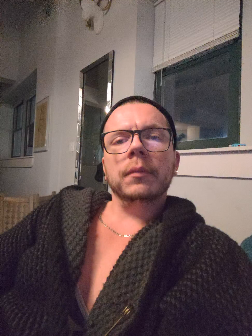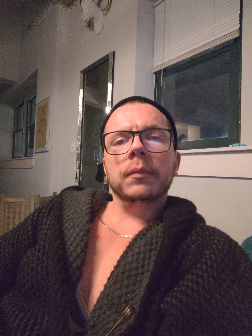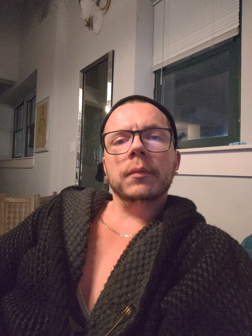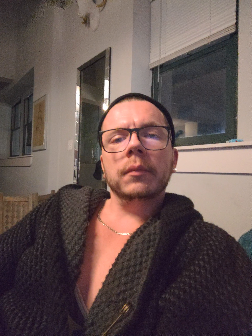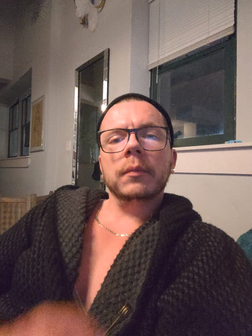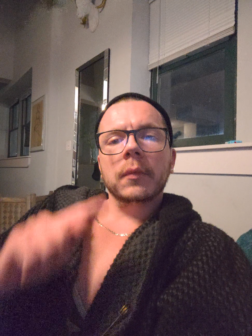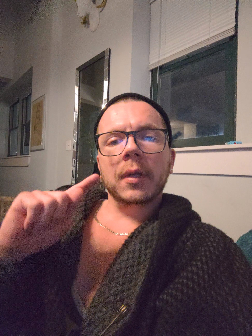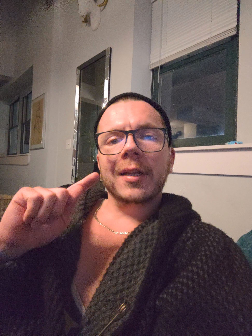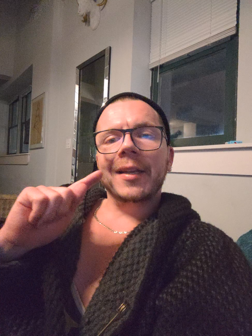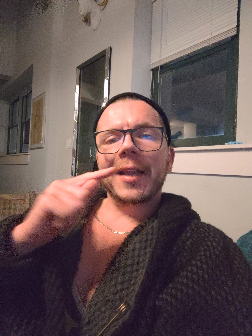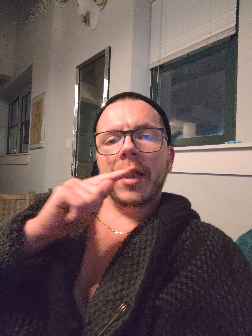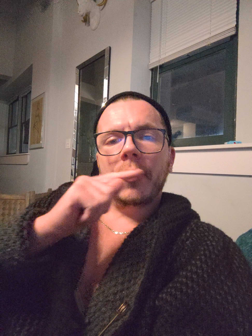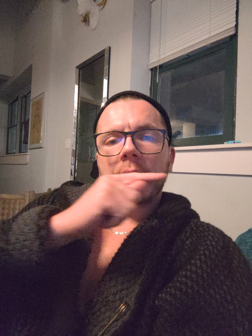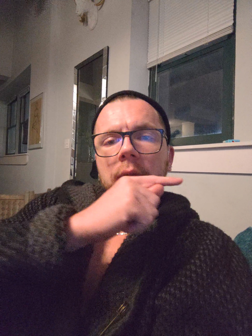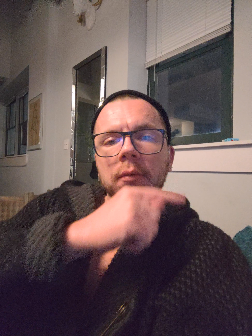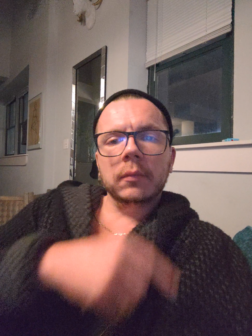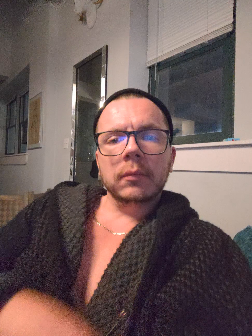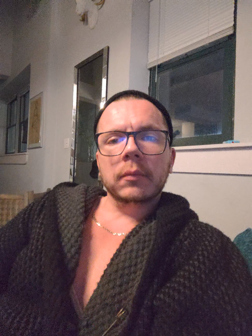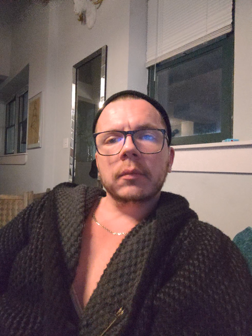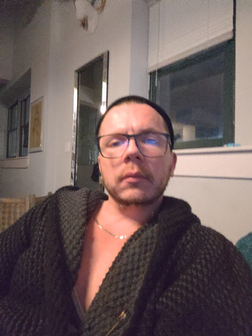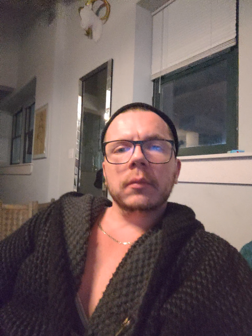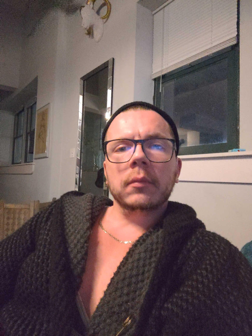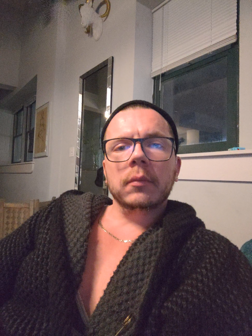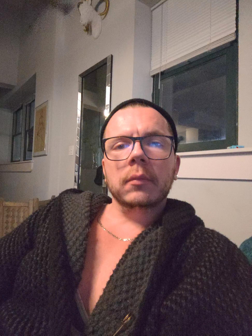carrot